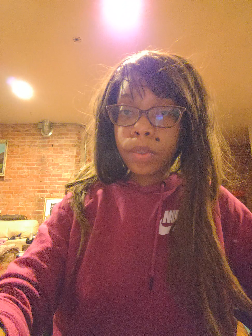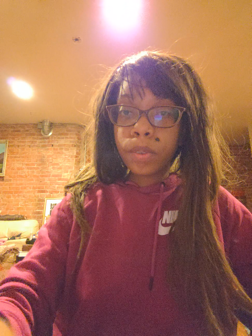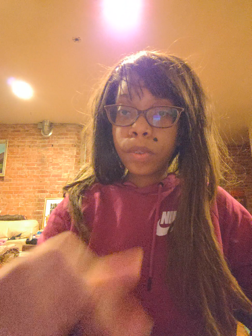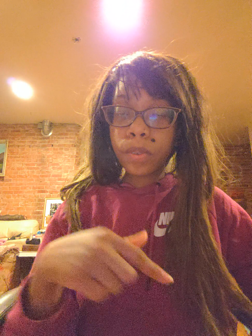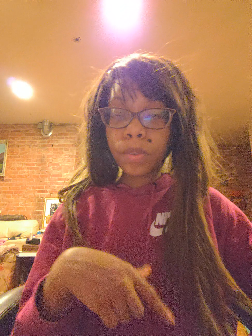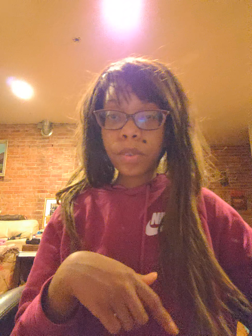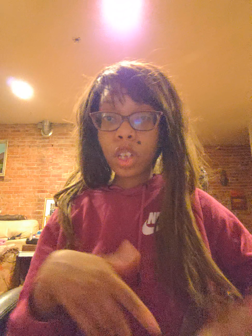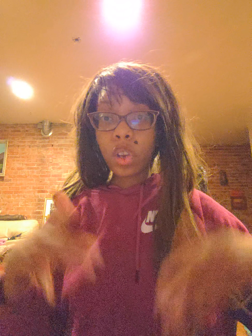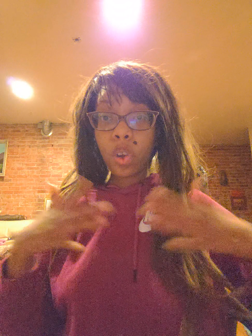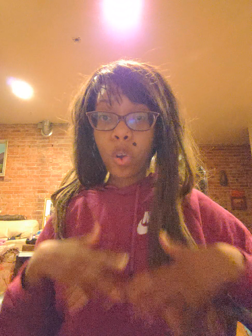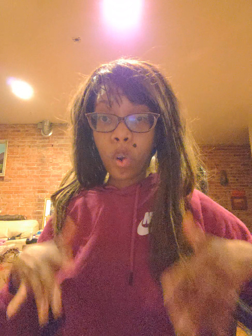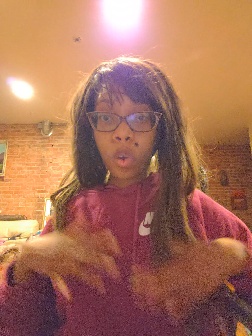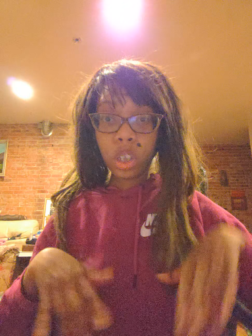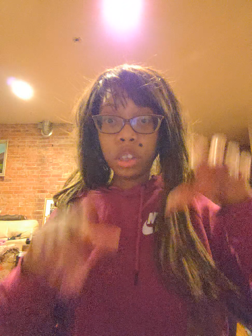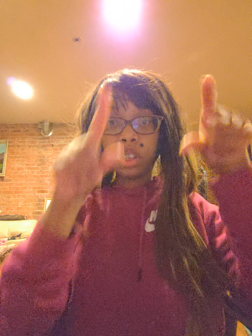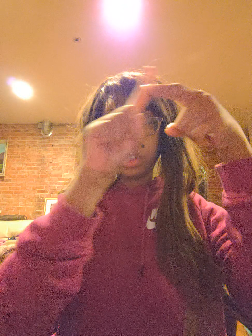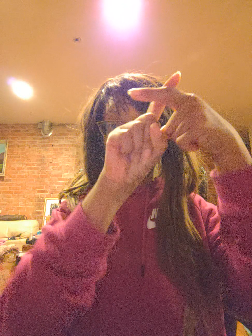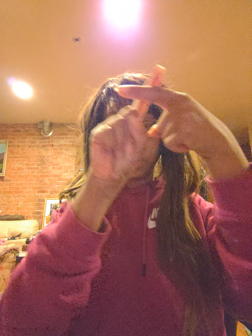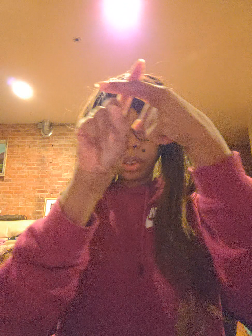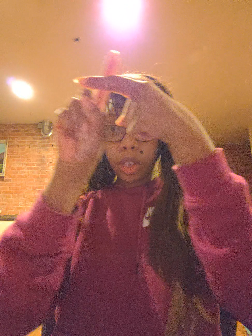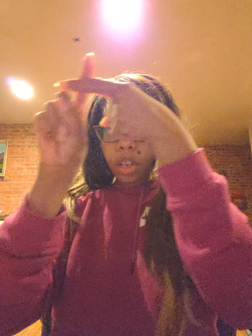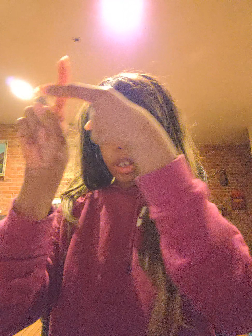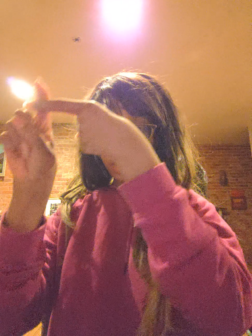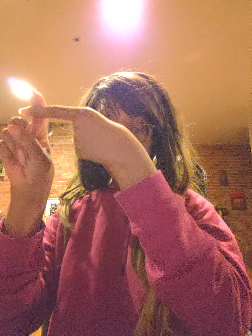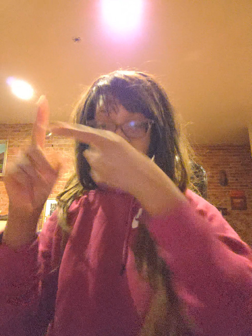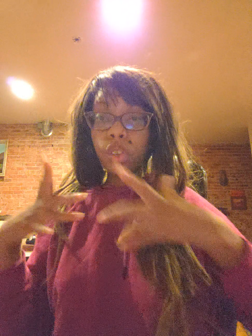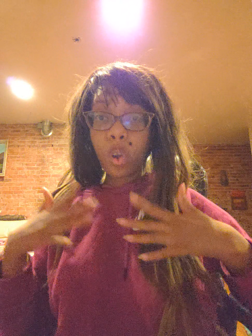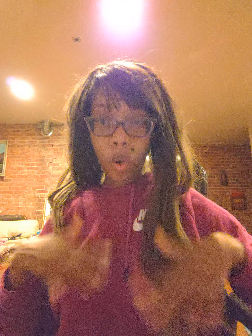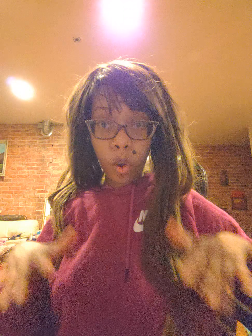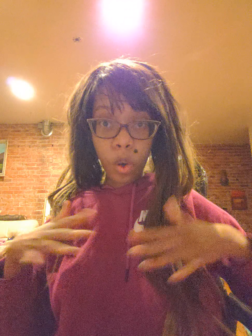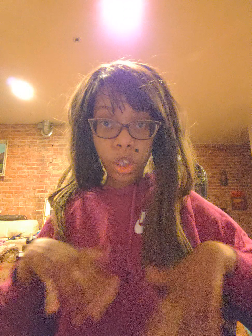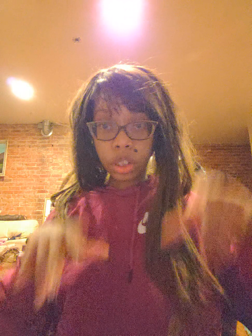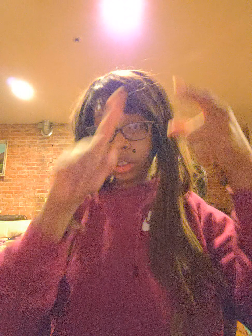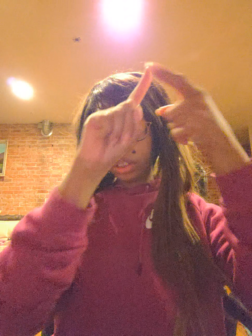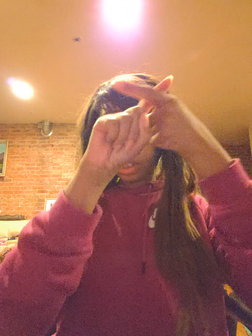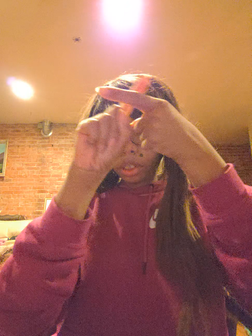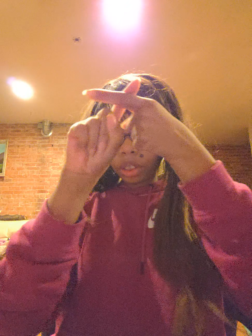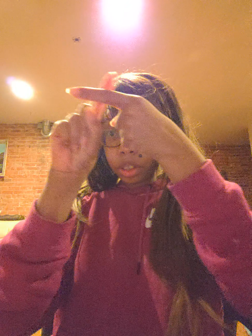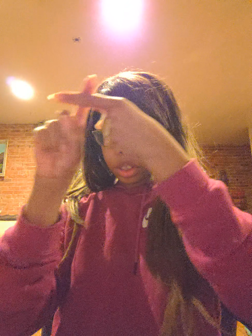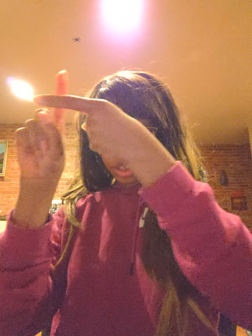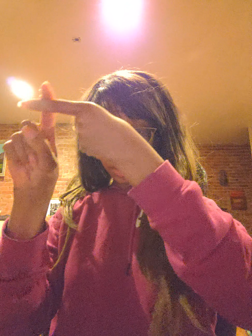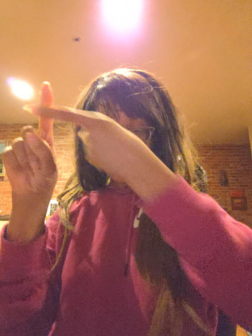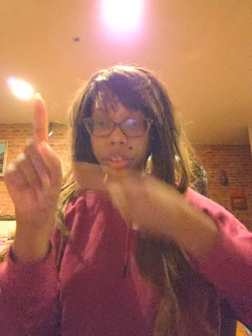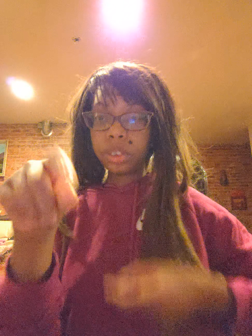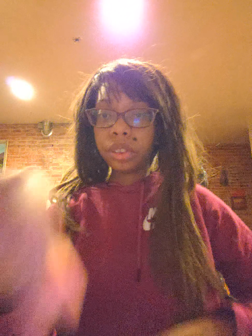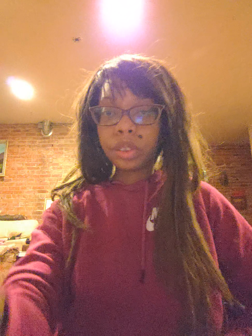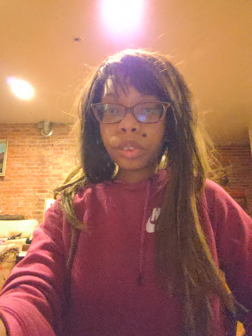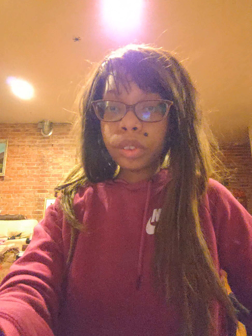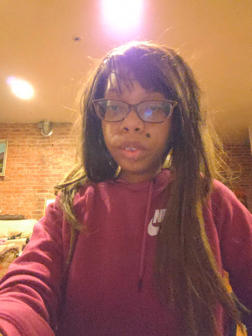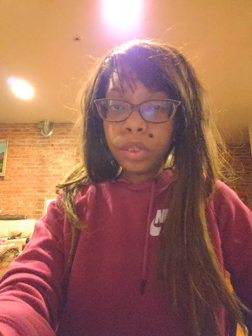closet